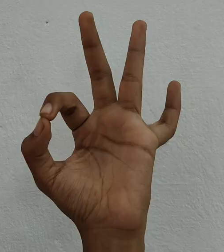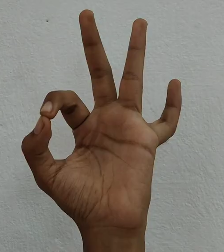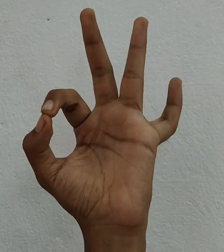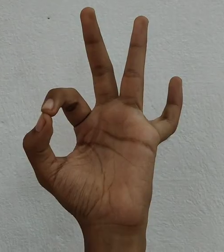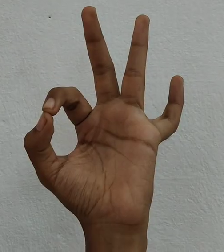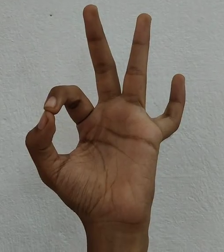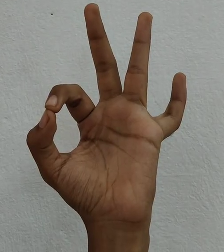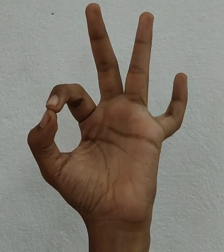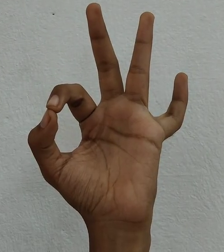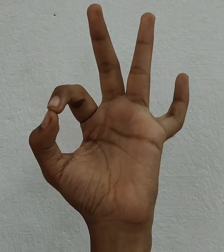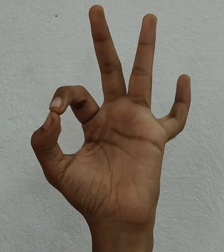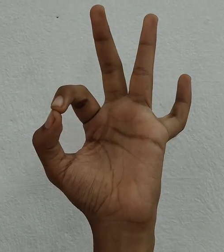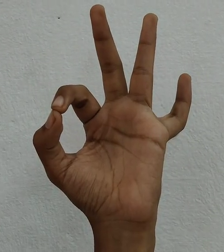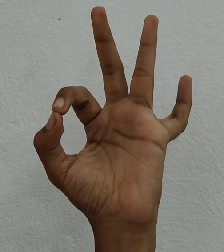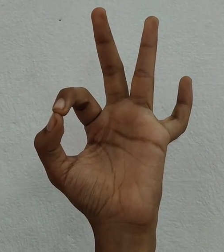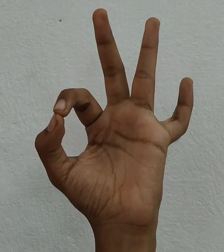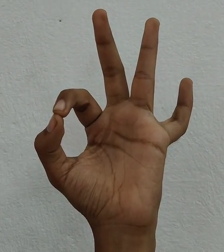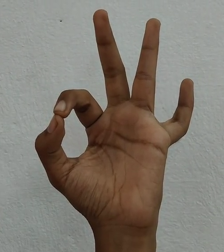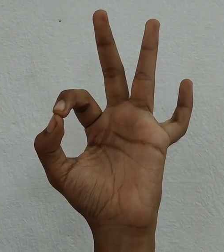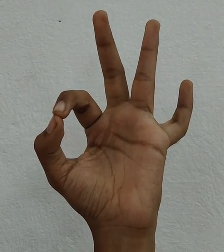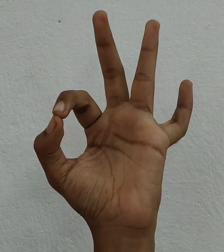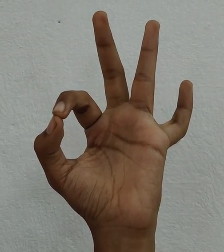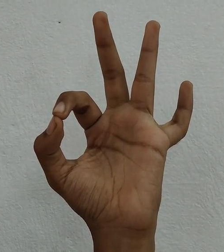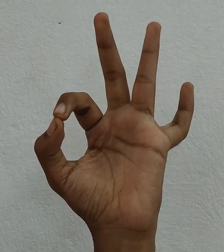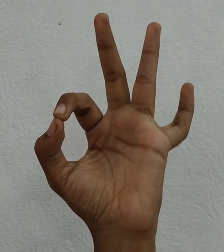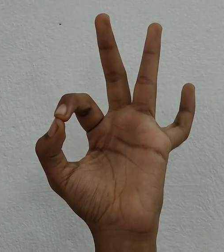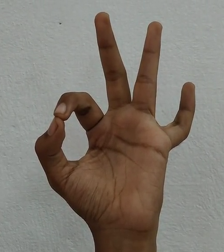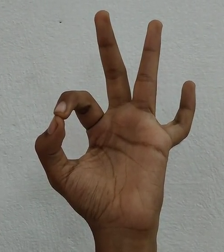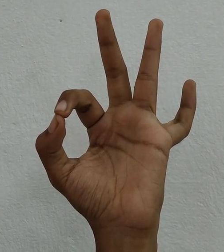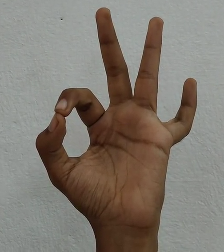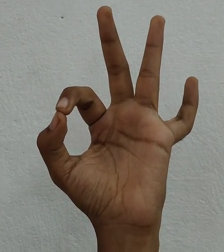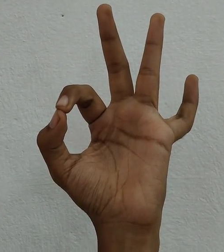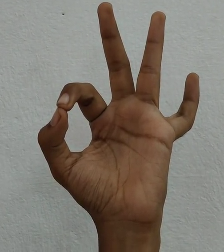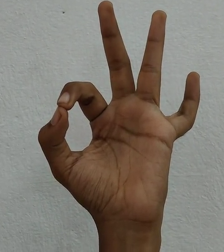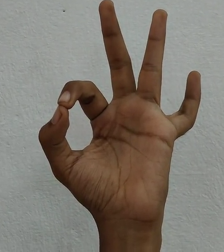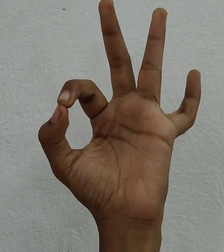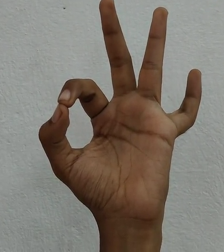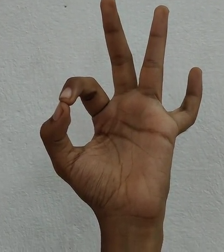ഒ